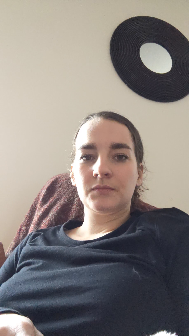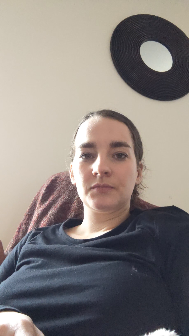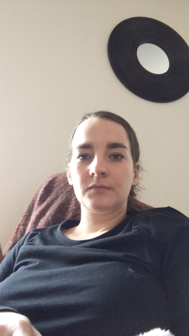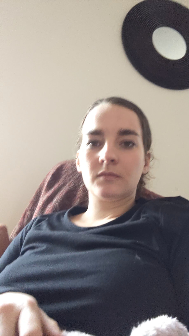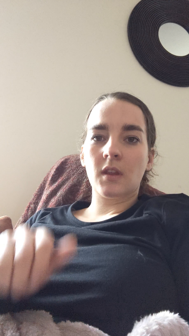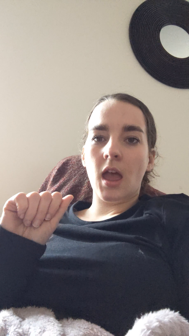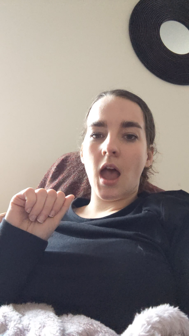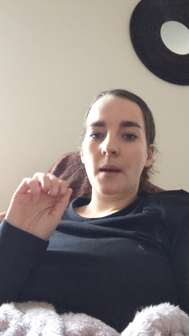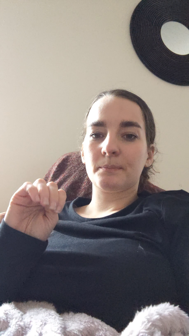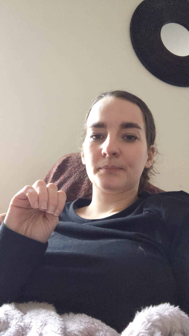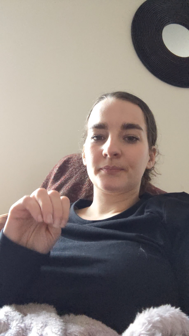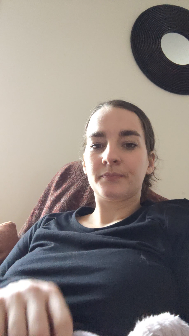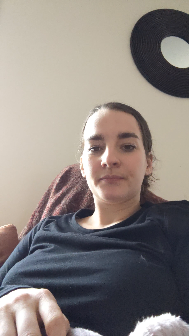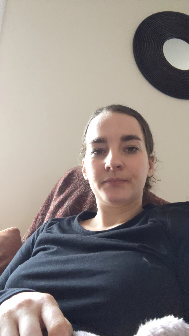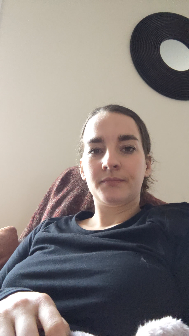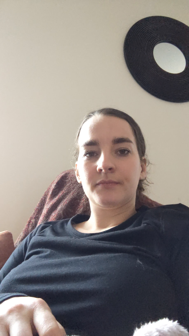am